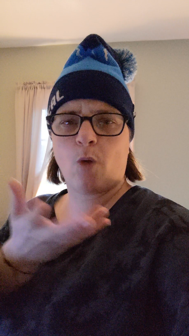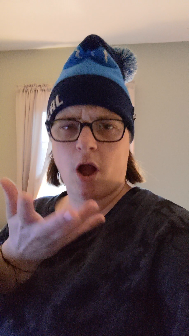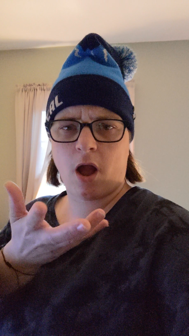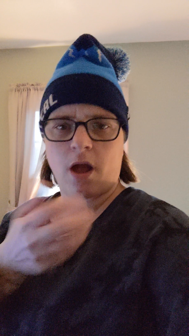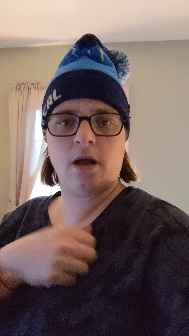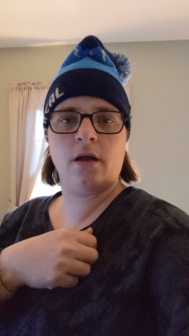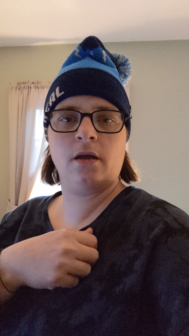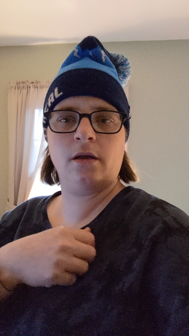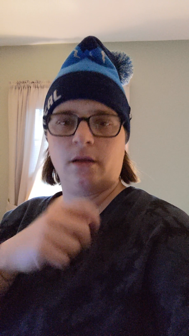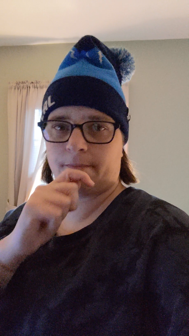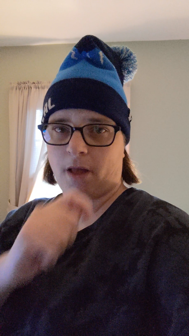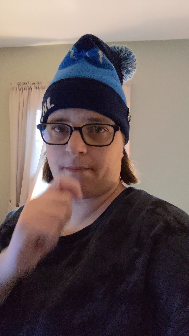popsicle